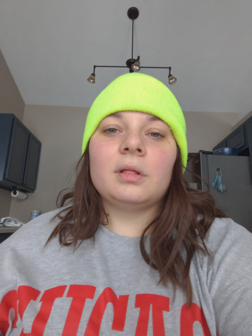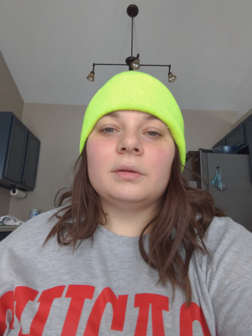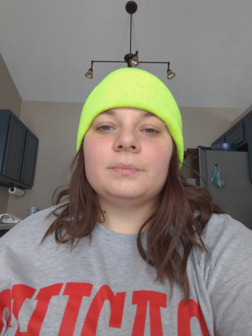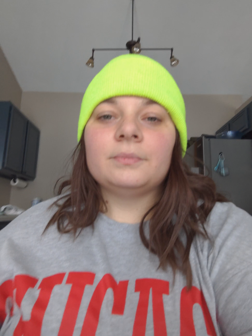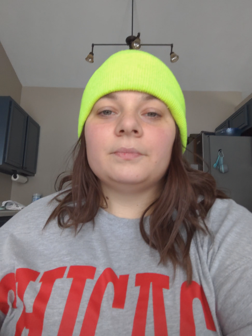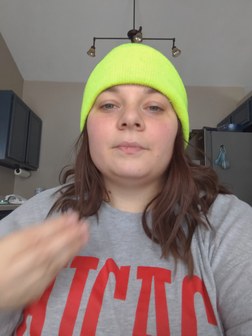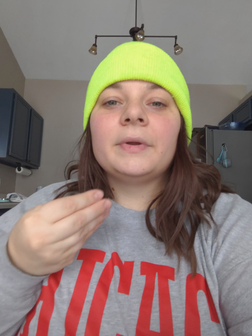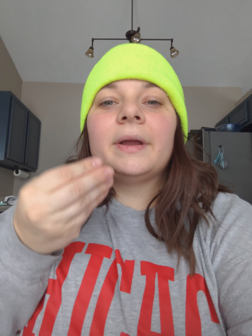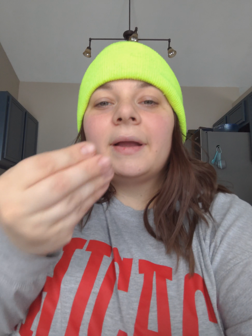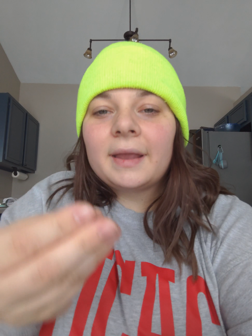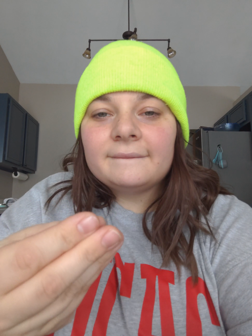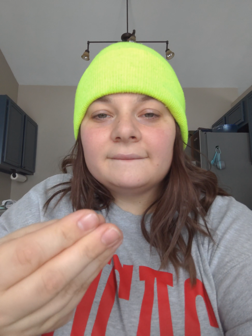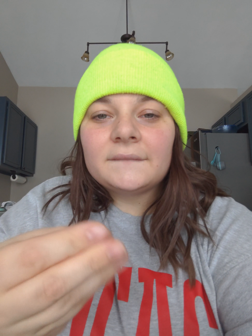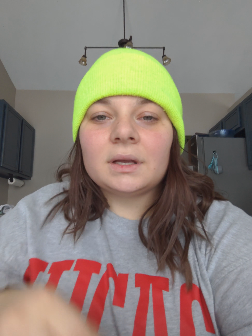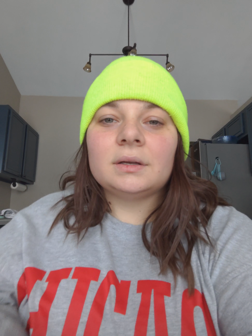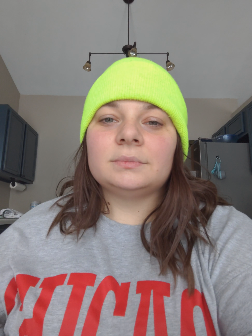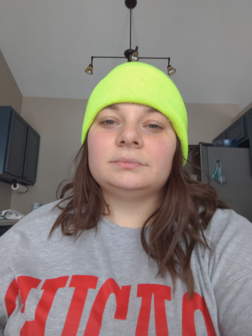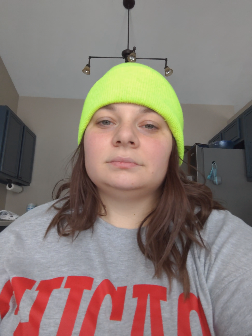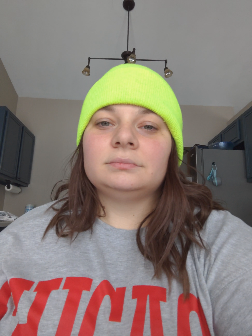give